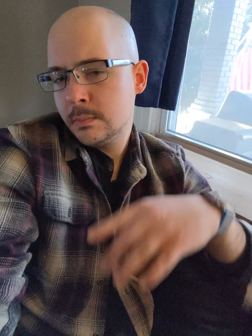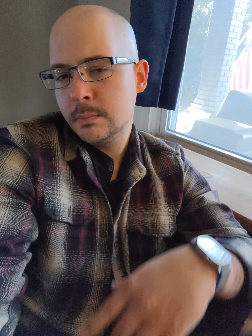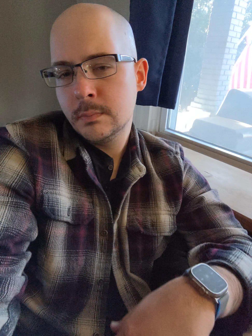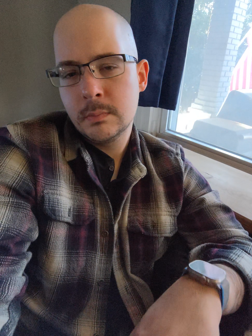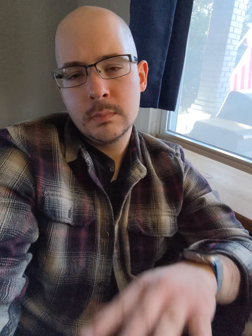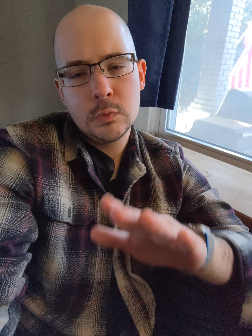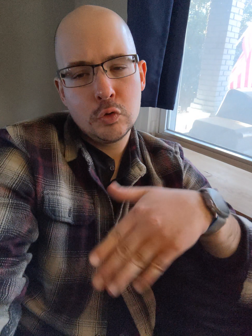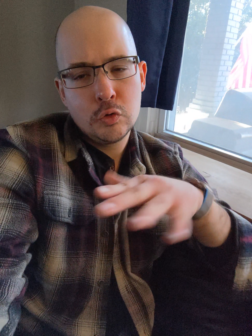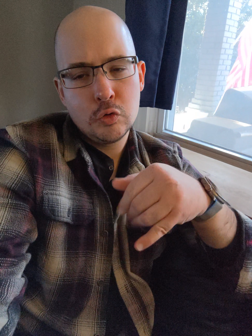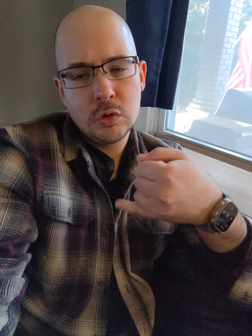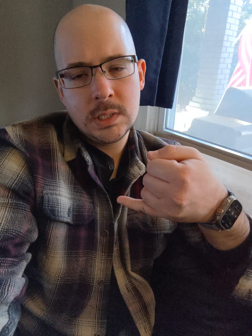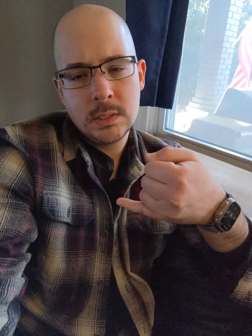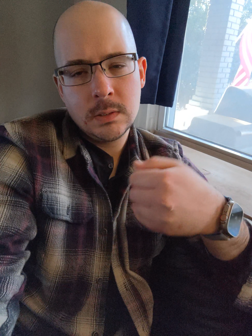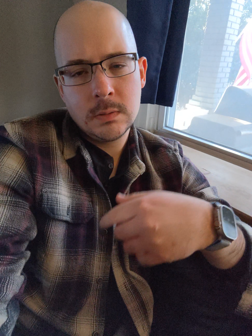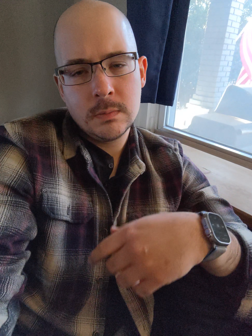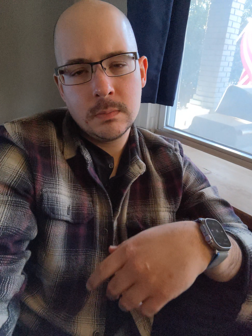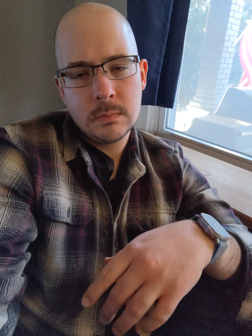jeans